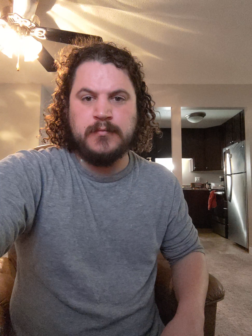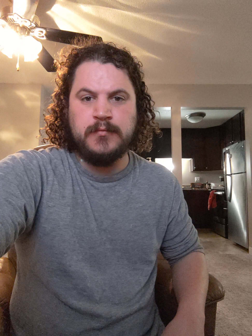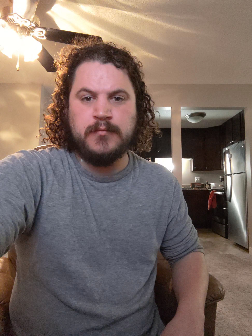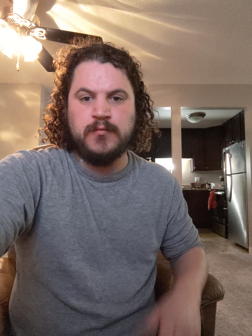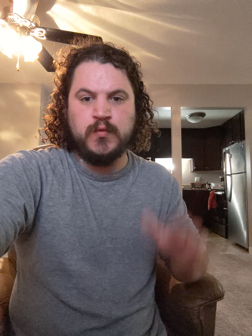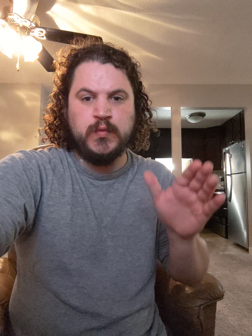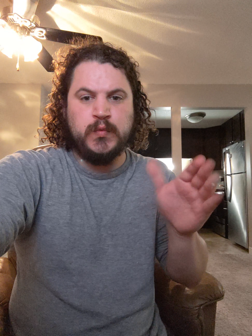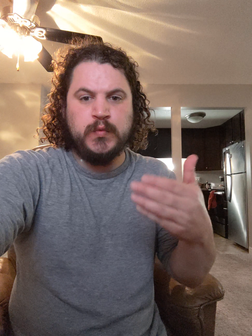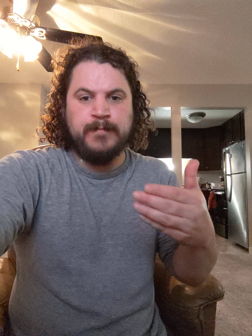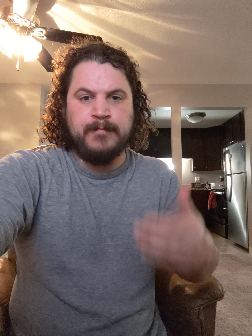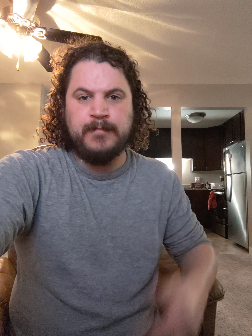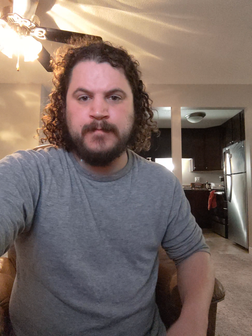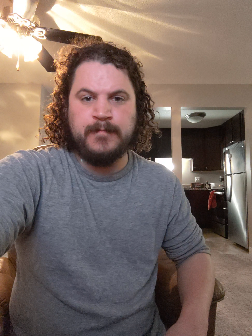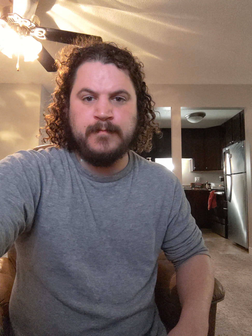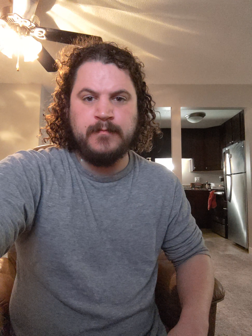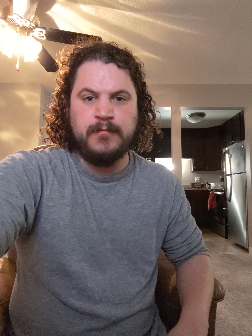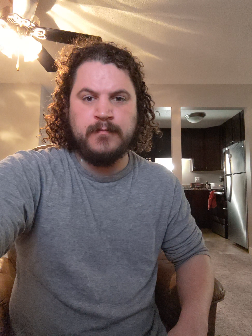room